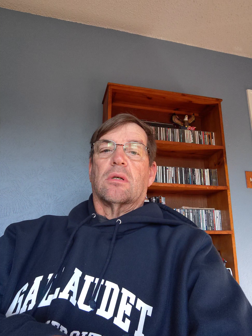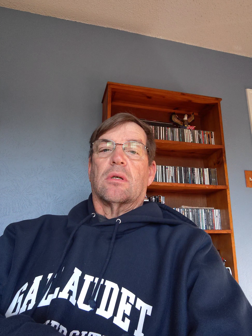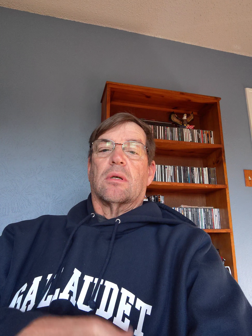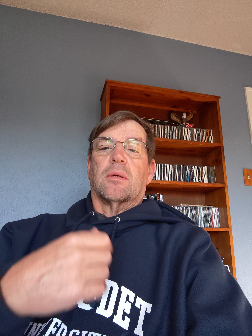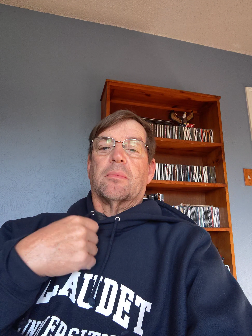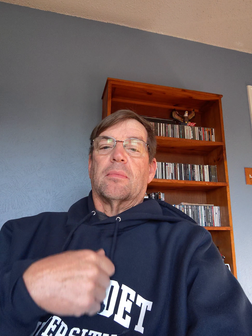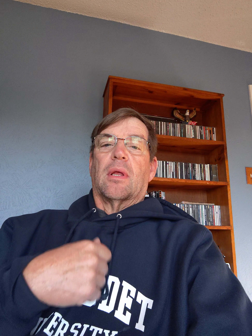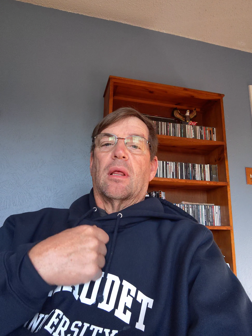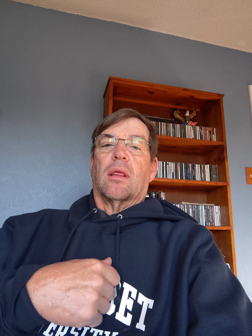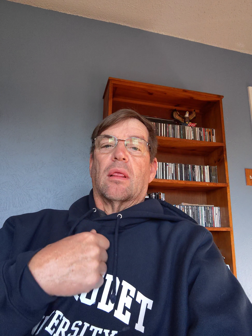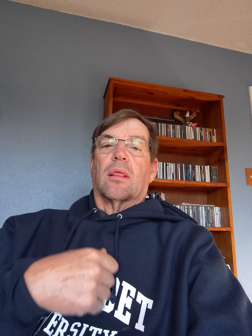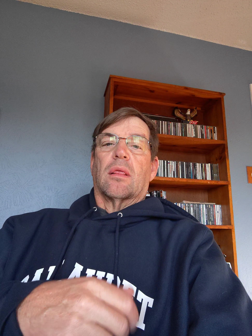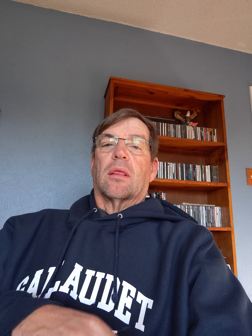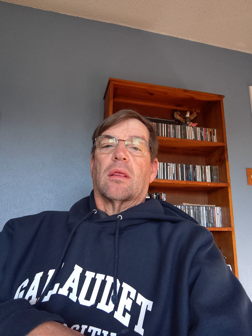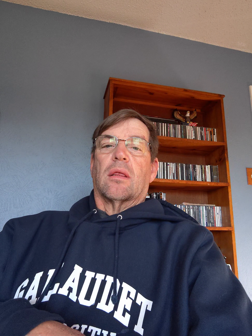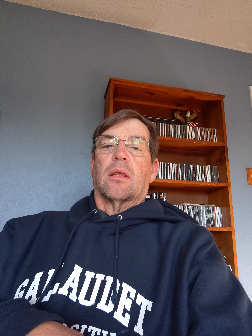bath